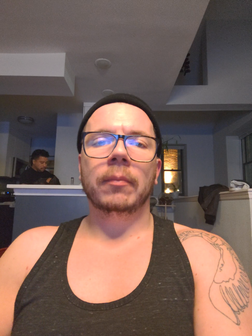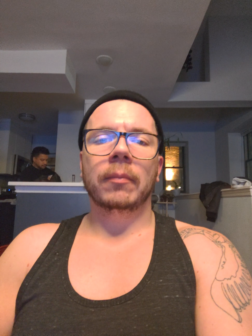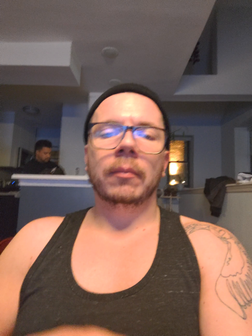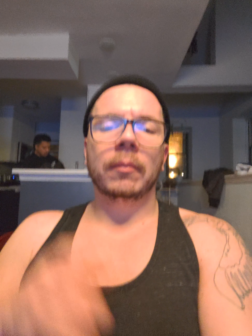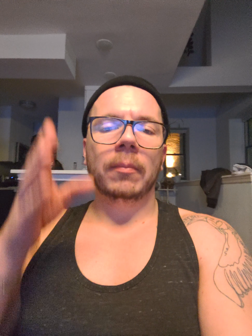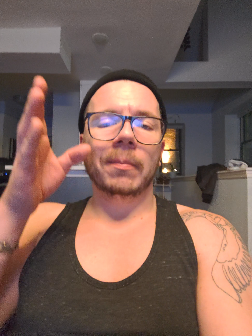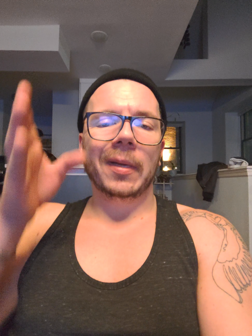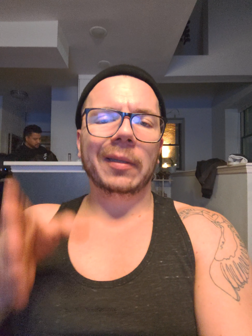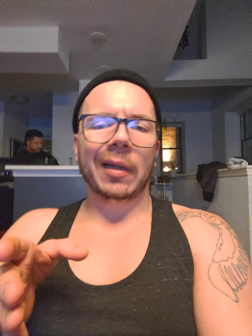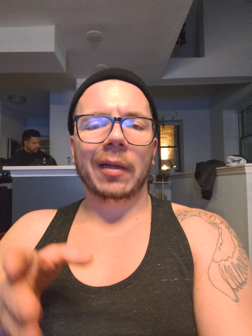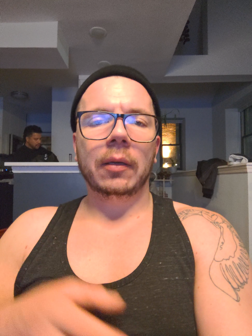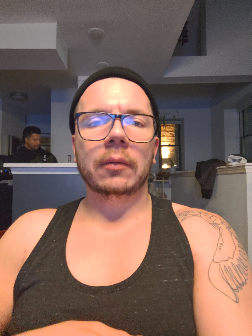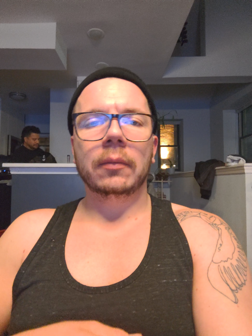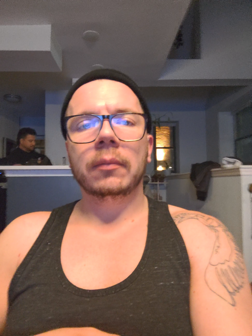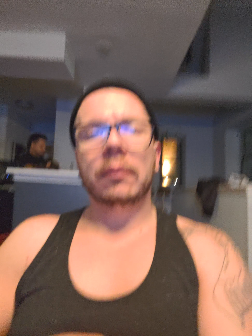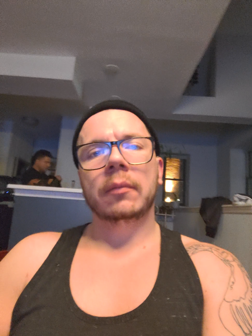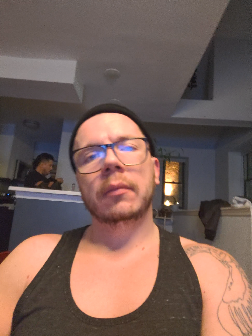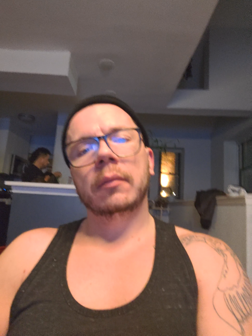beside